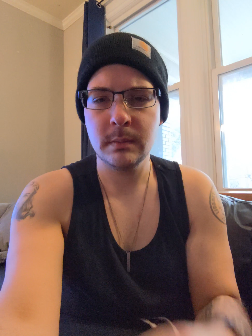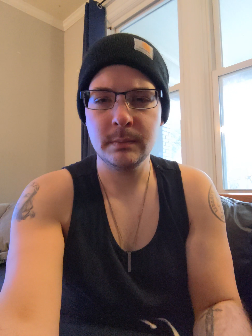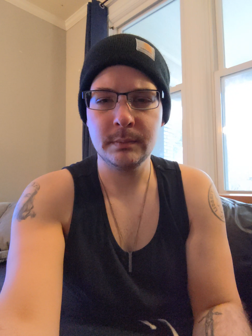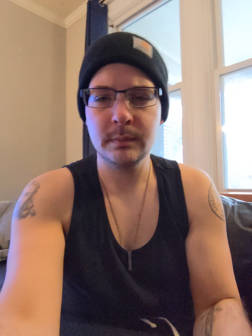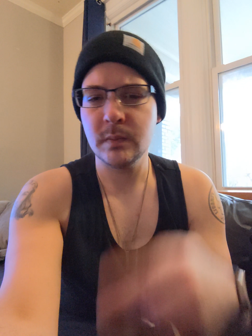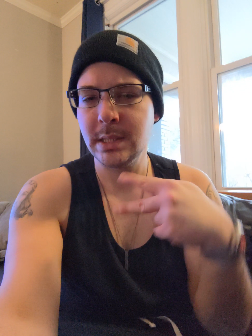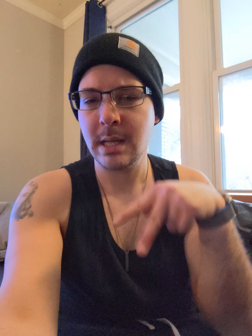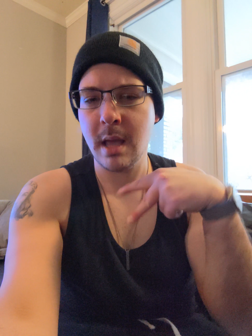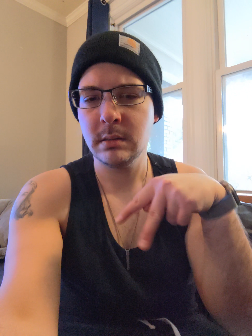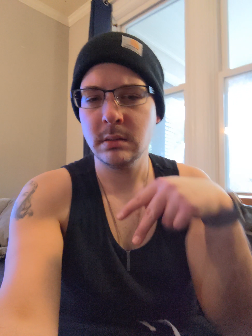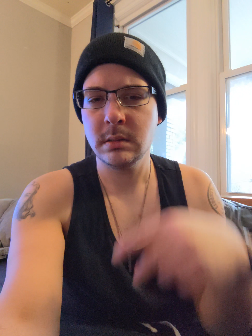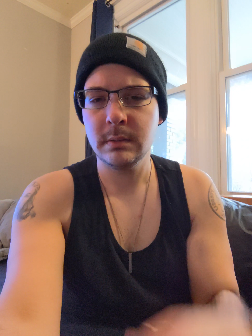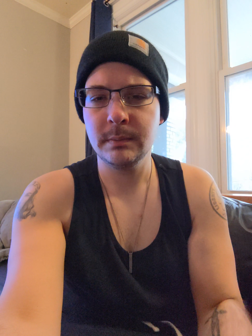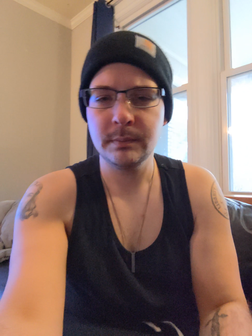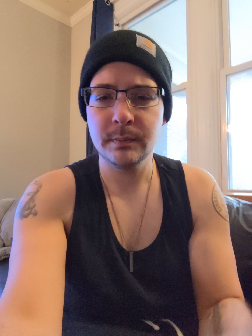dance